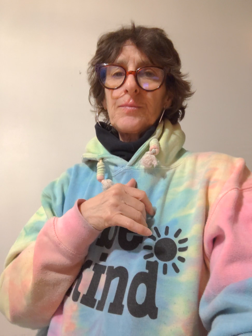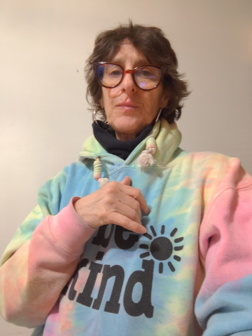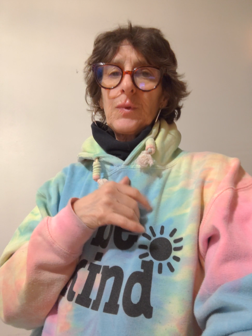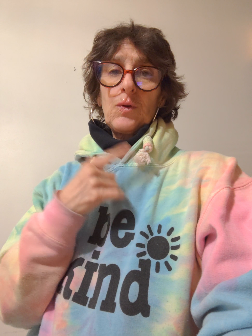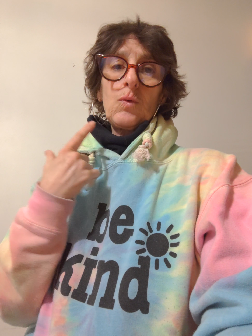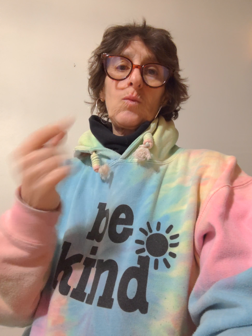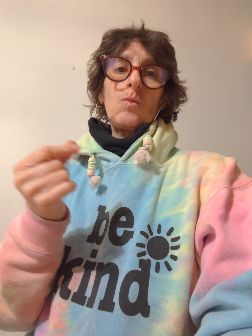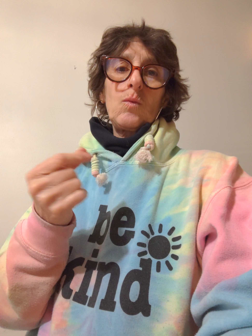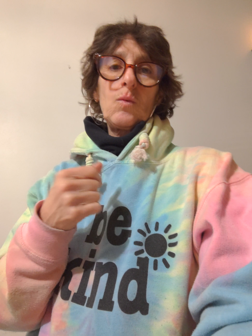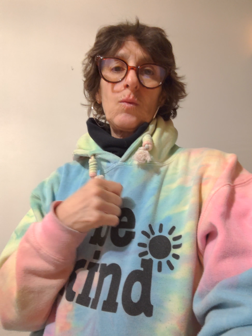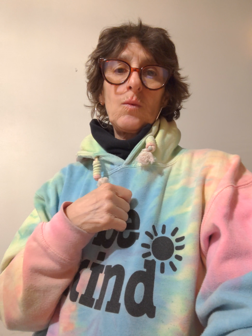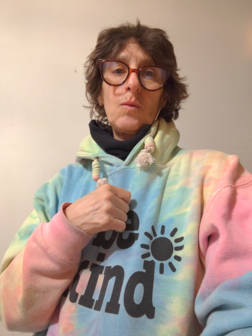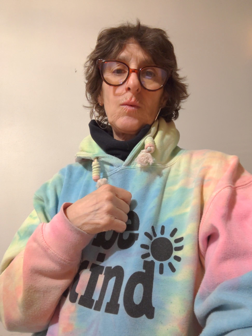go